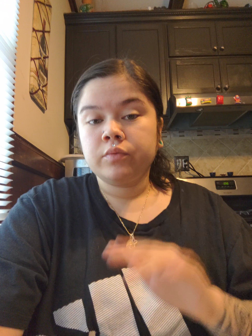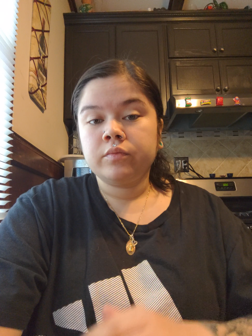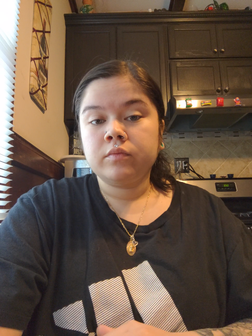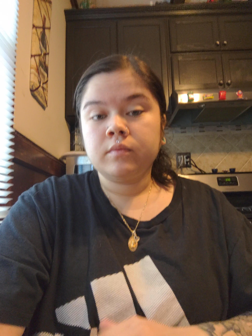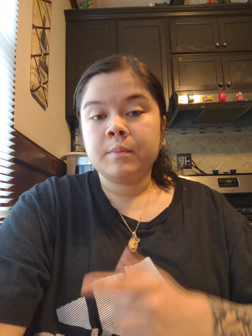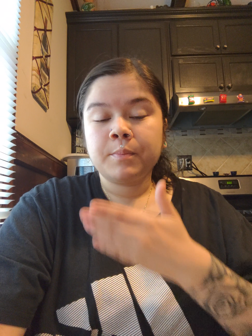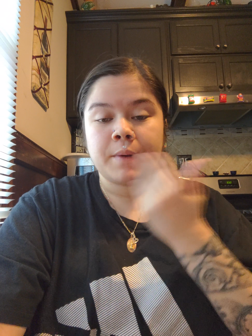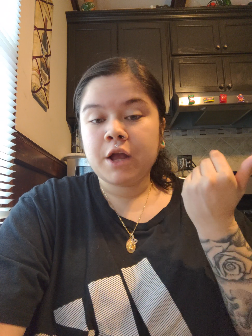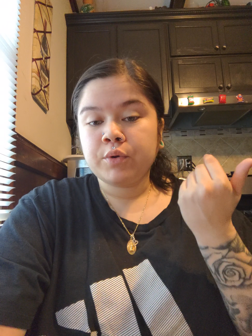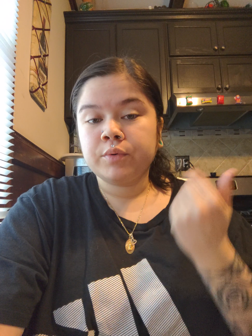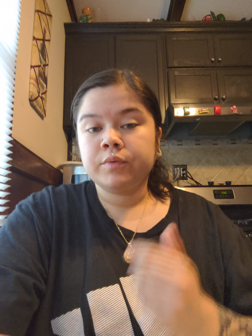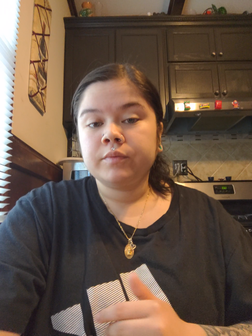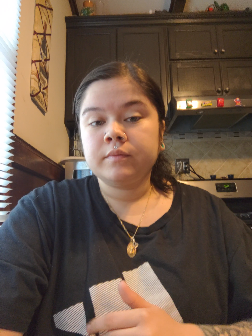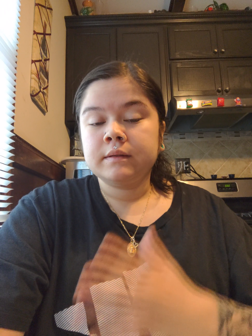better